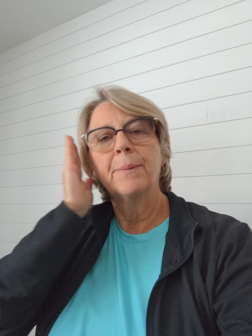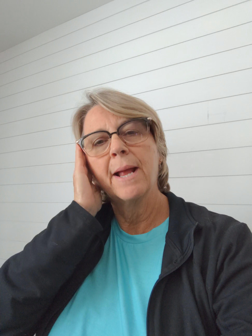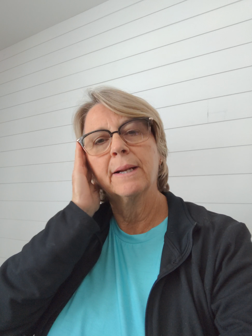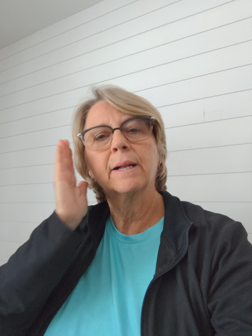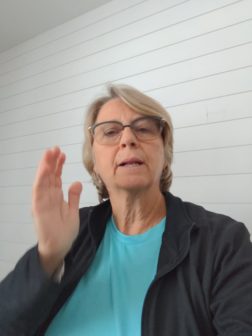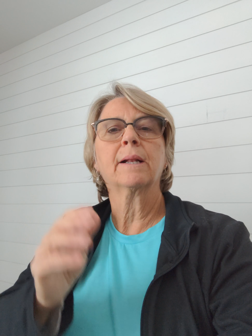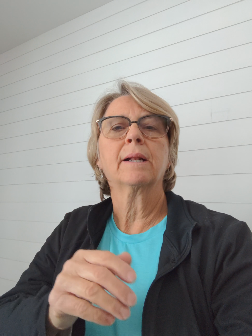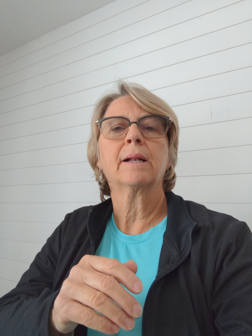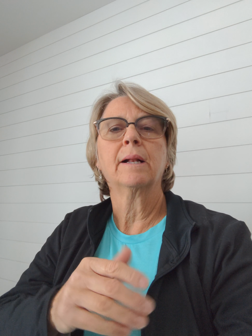bed